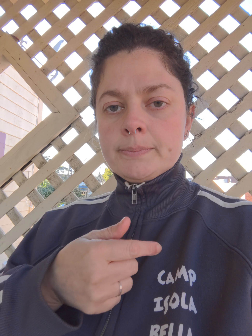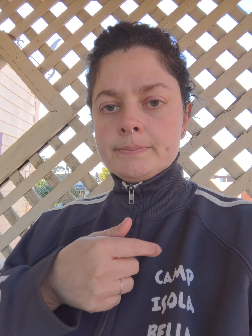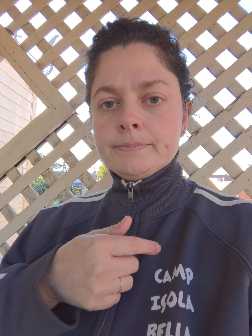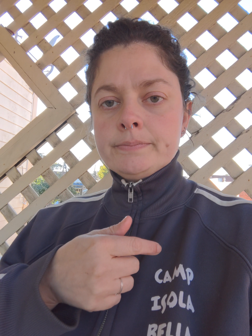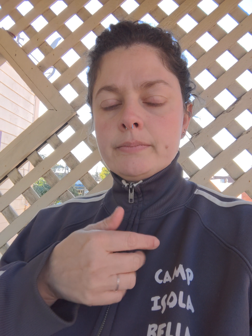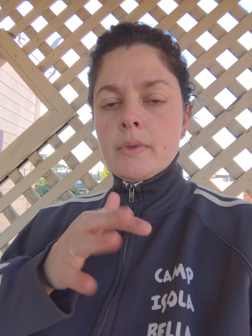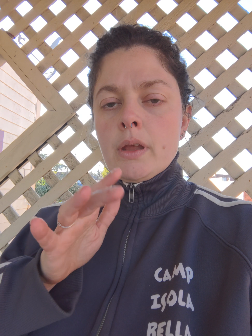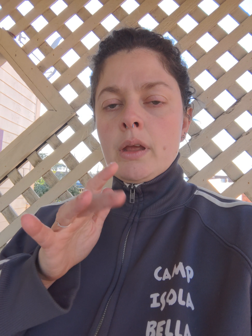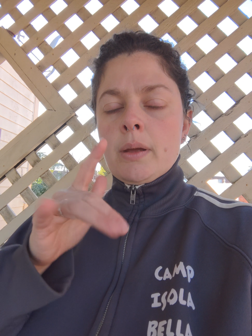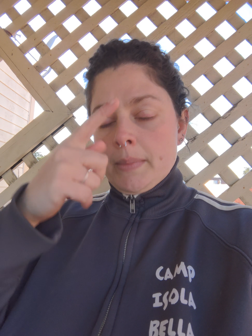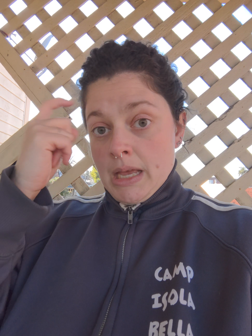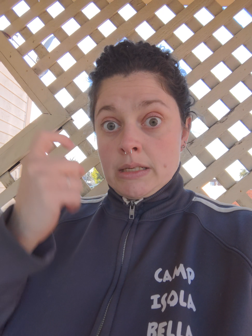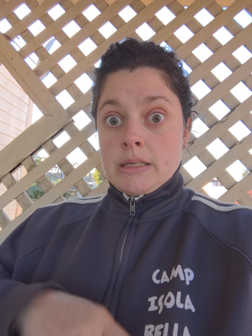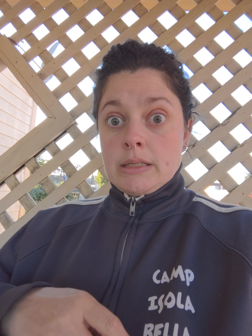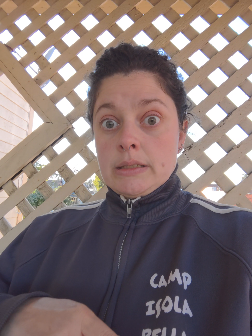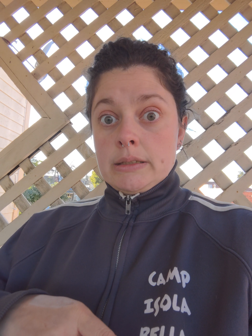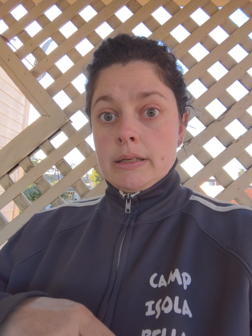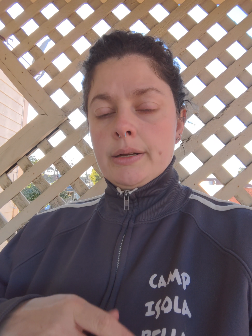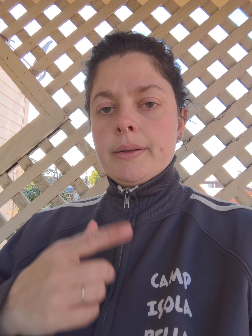because